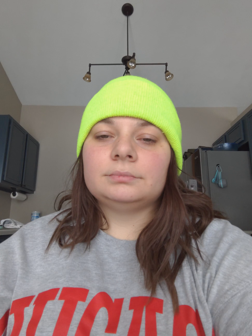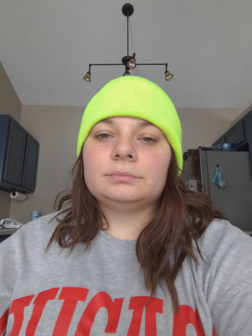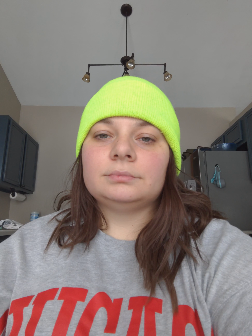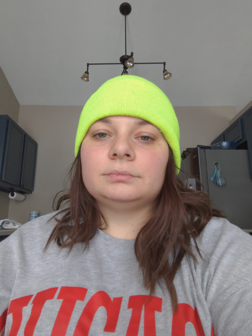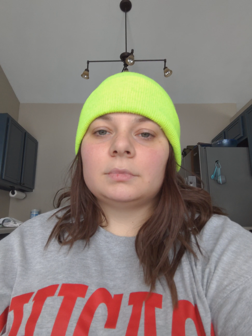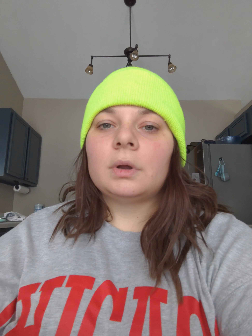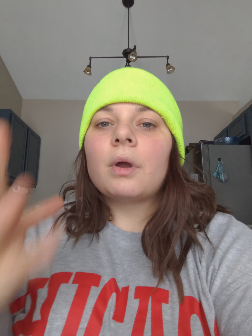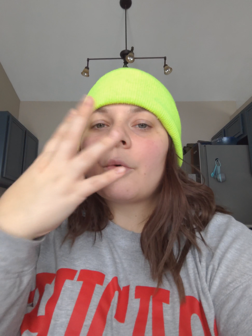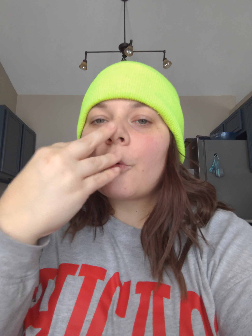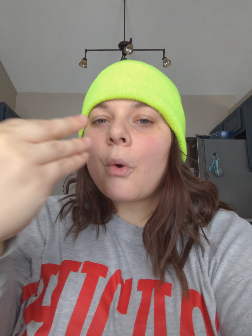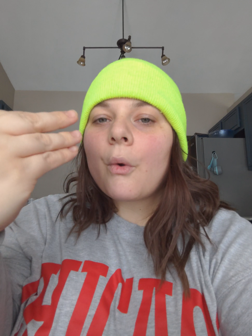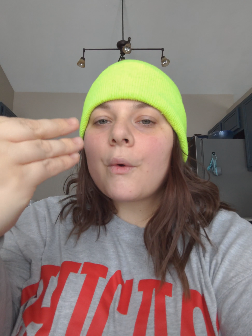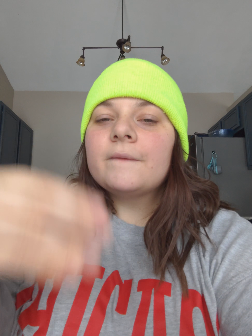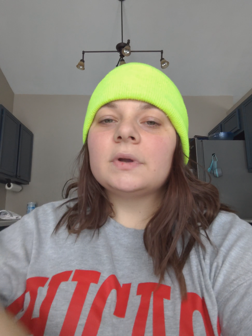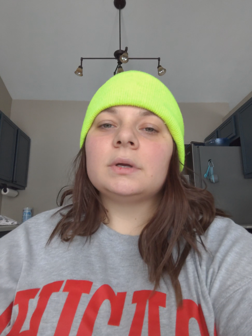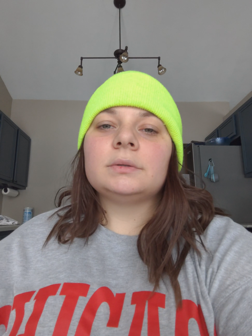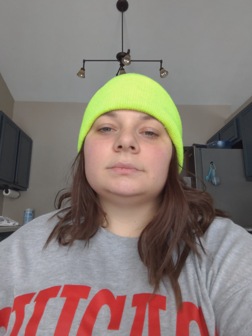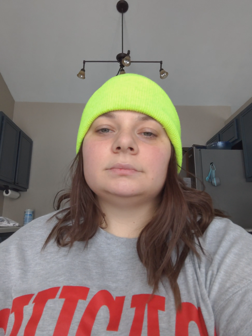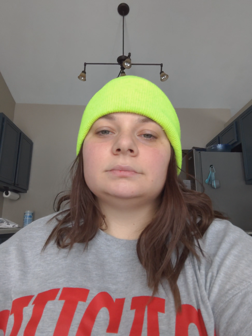wolf